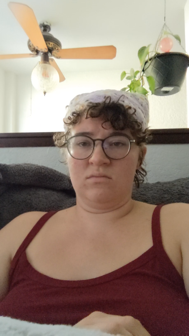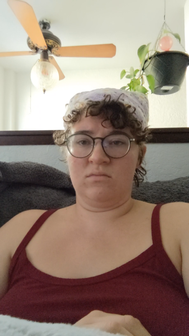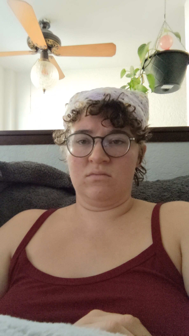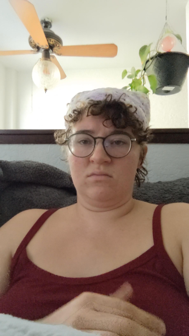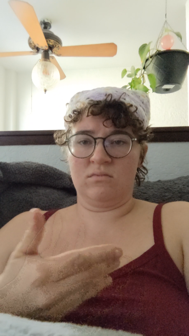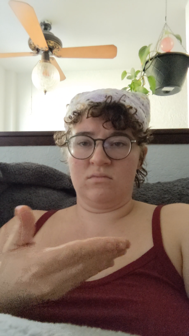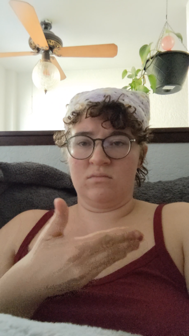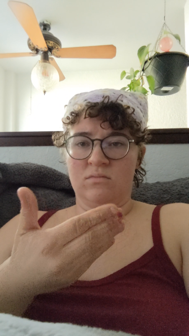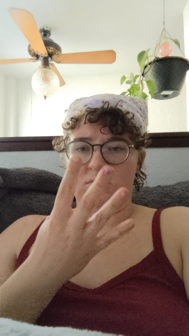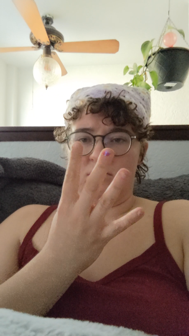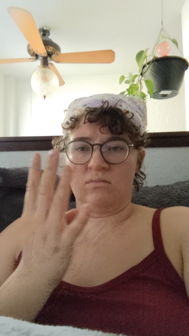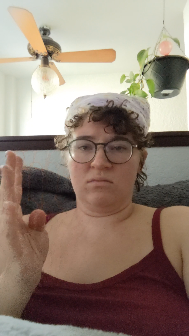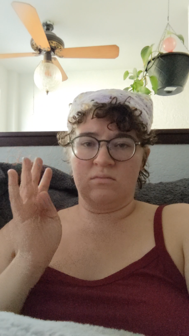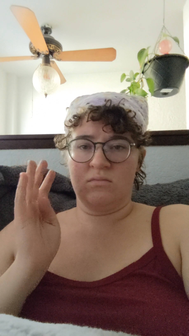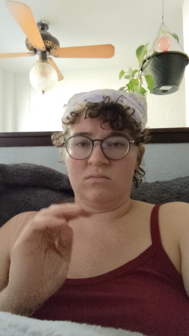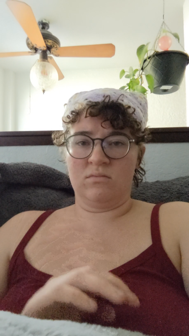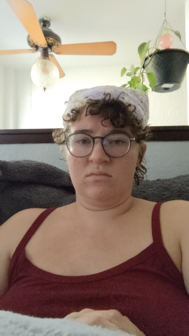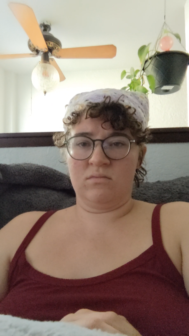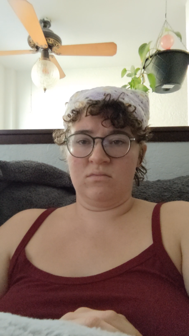crib